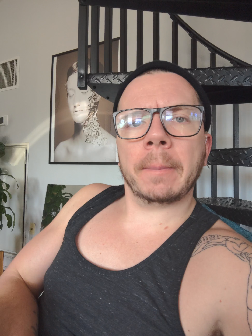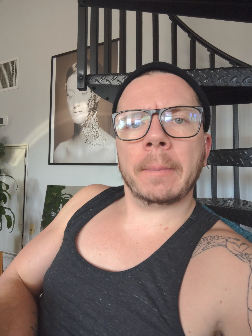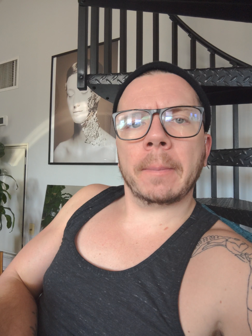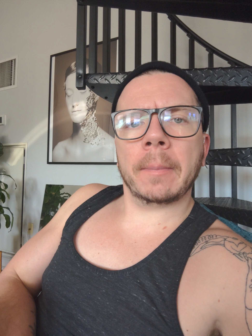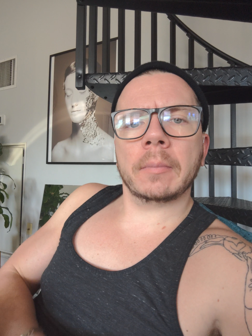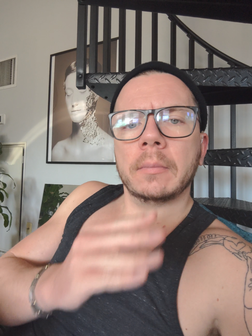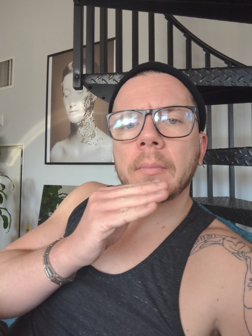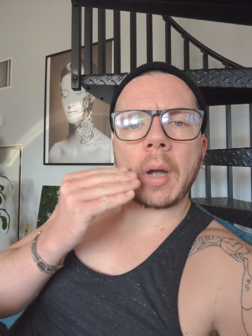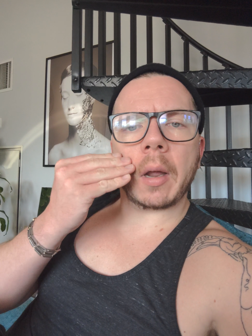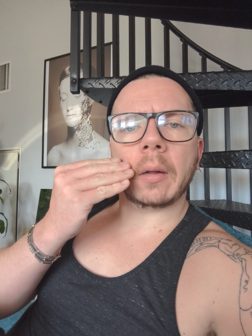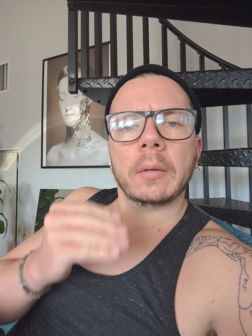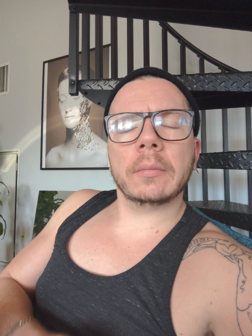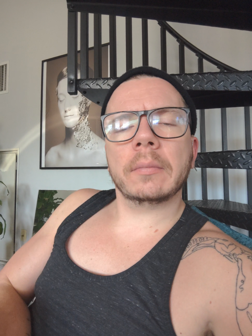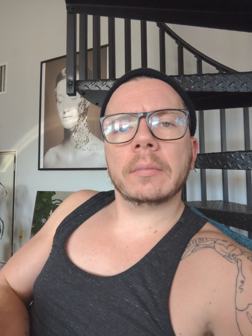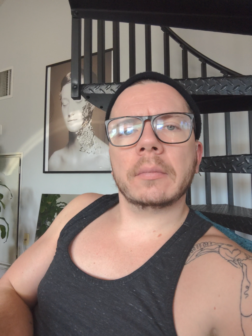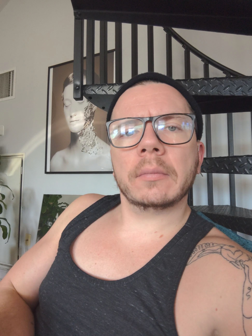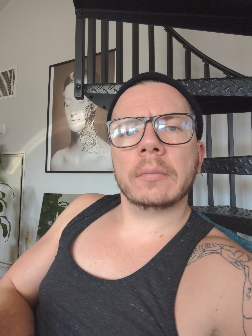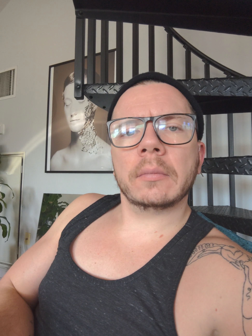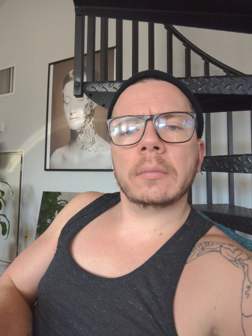smile